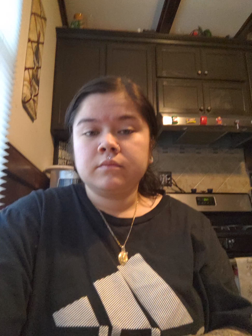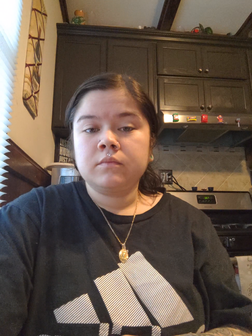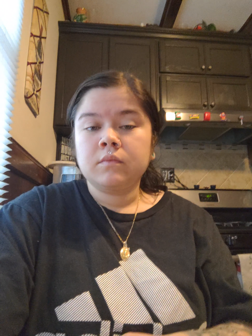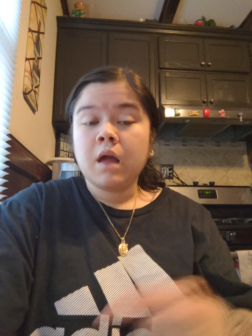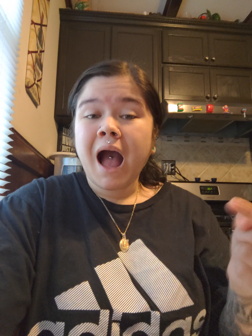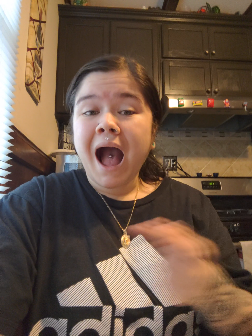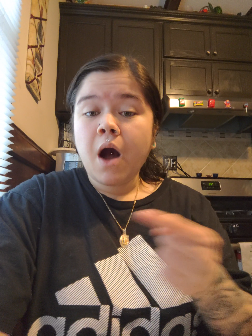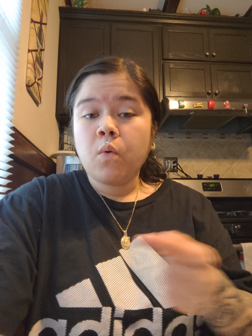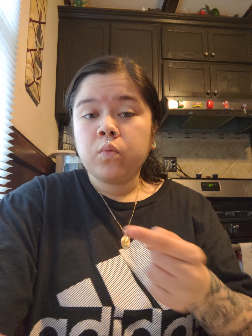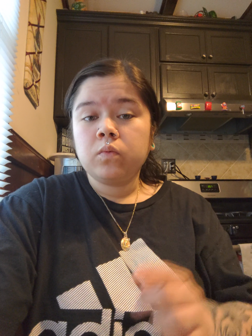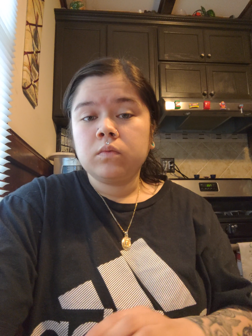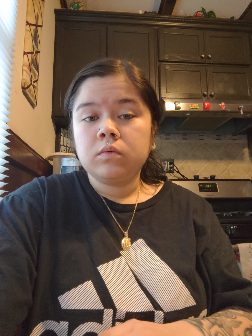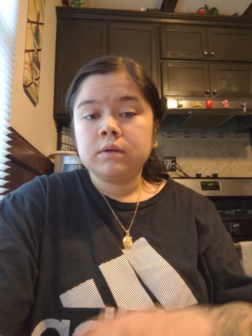owie